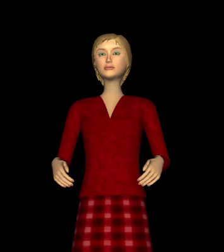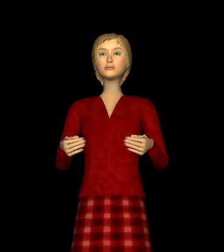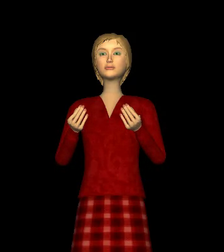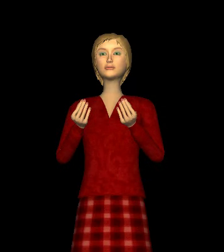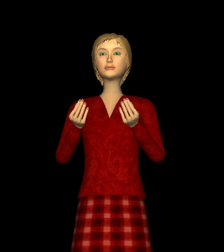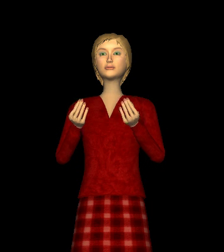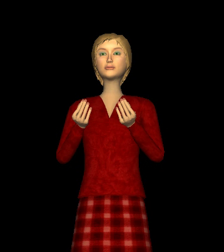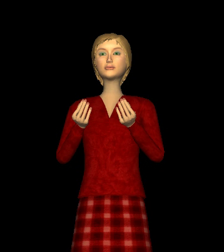أين